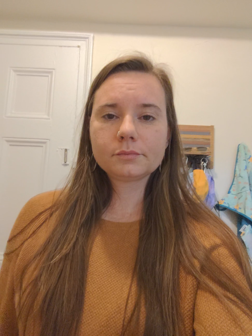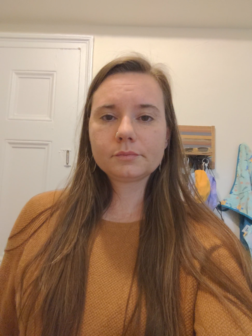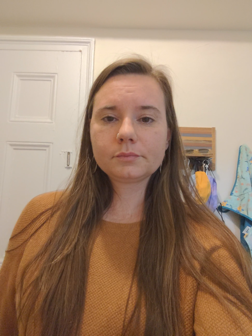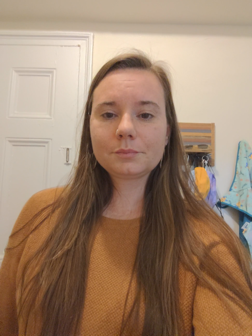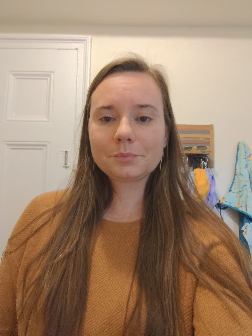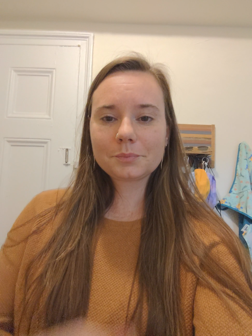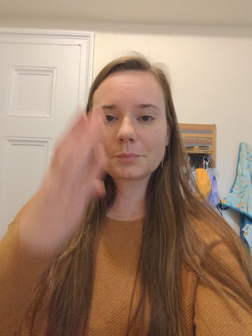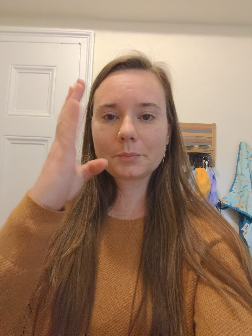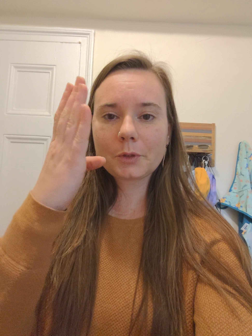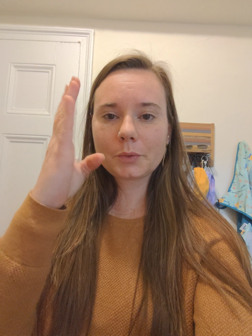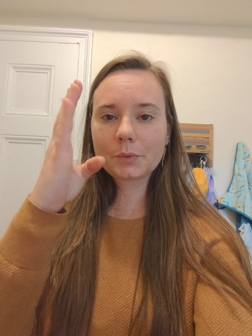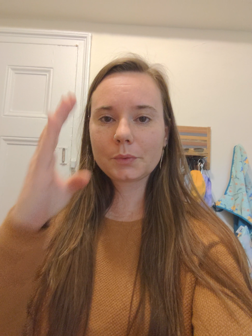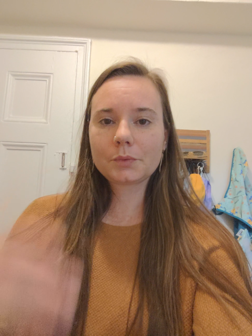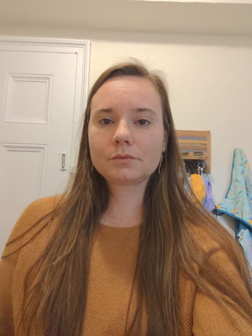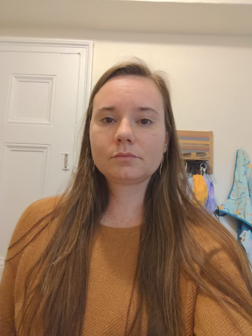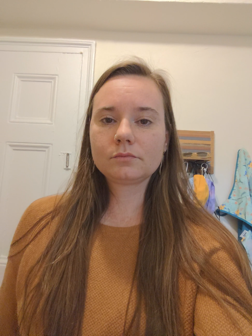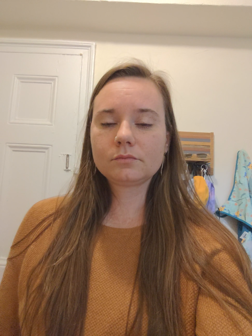blue